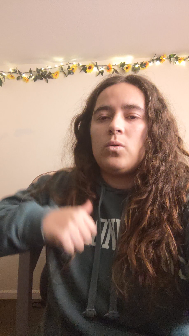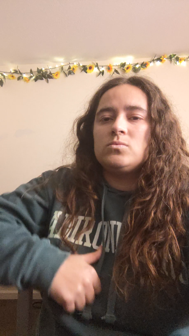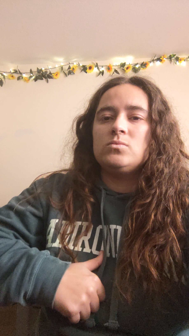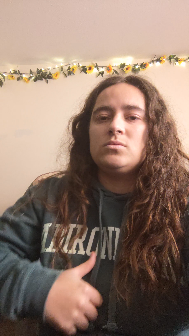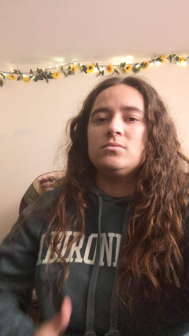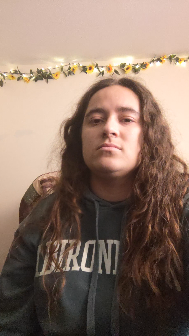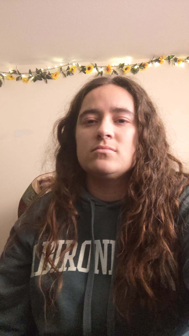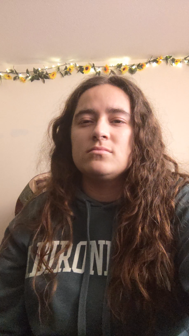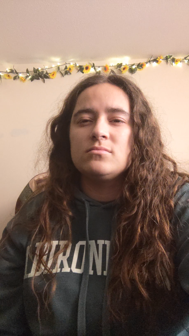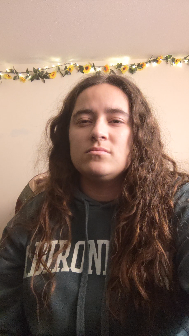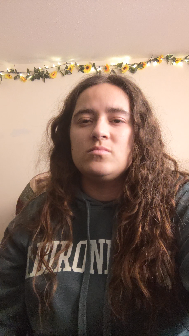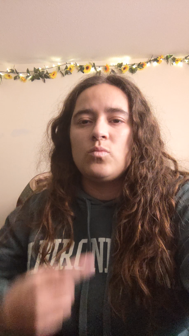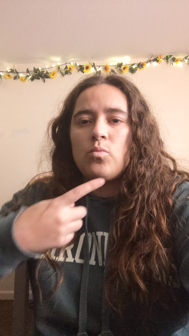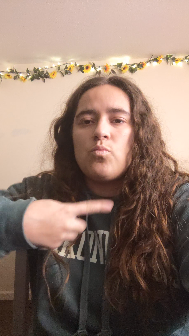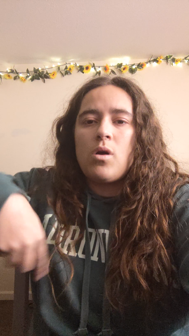around